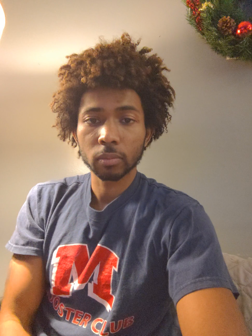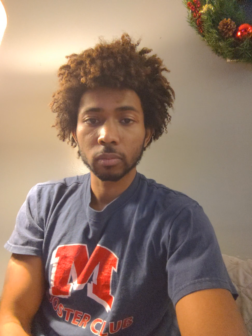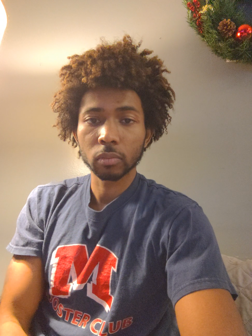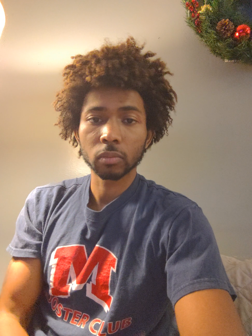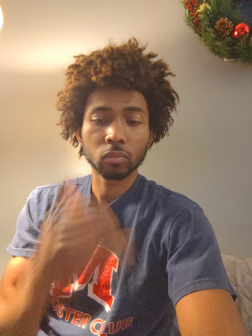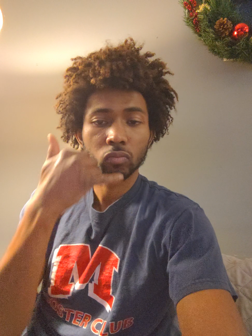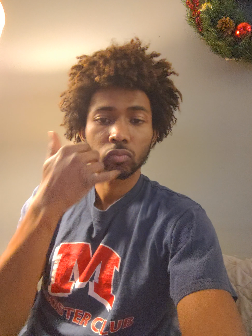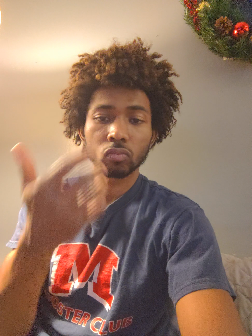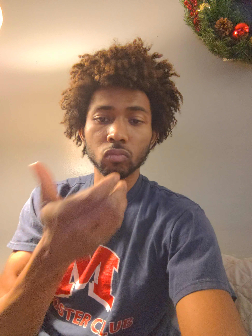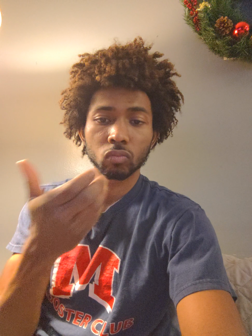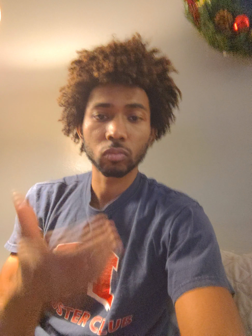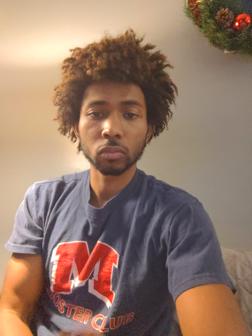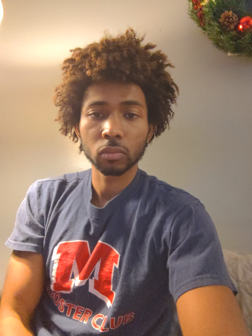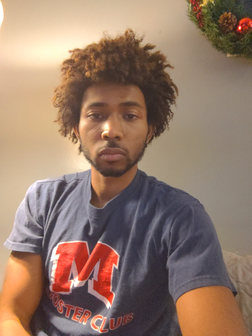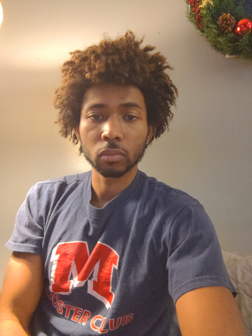call on the phone